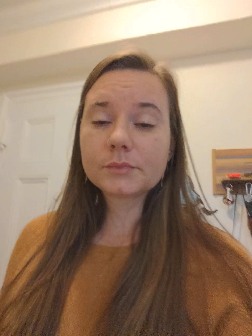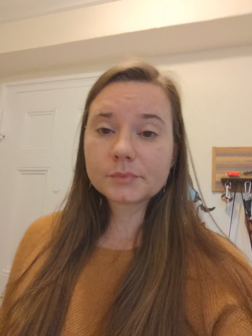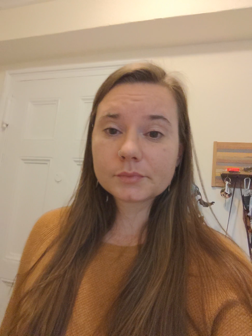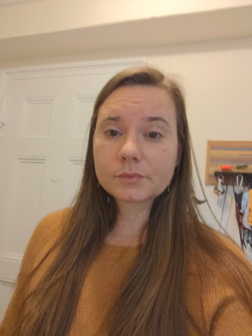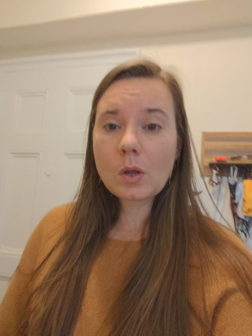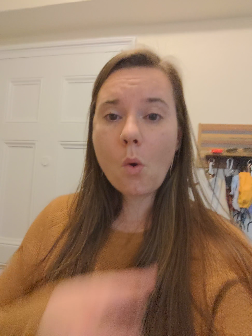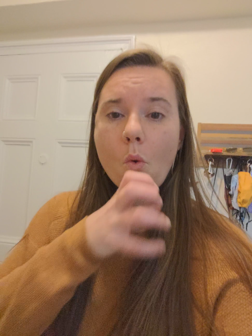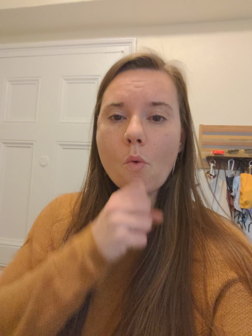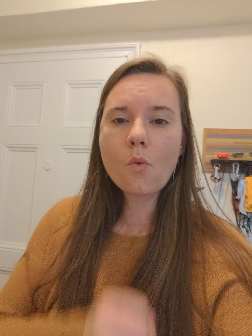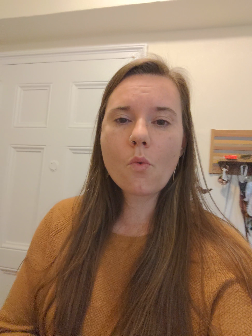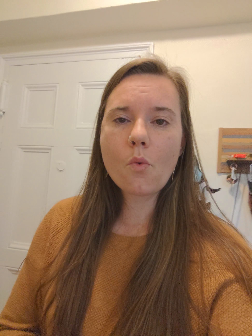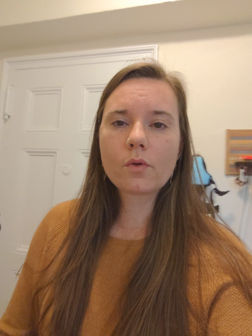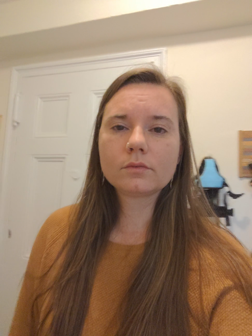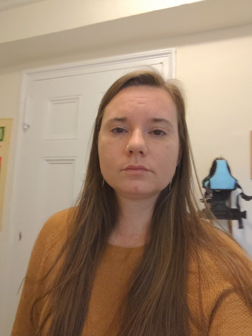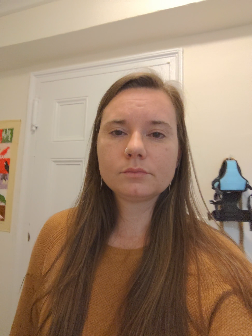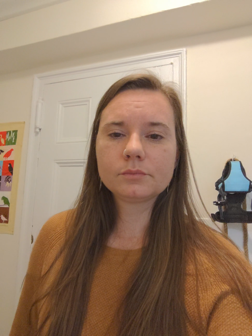old